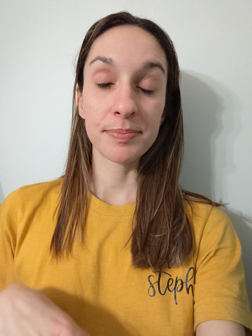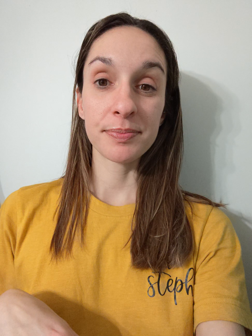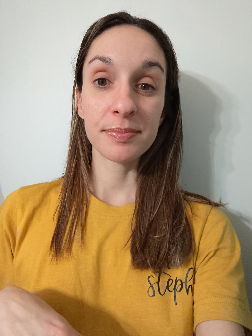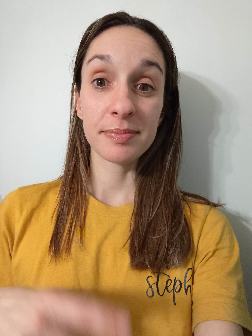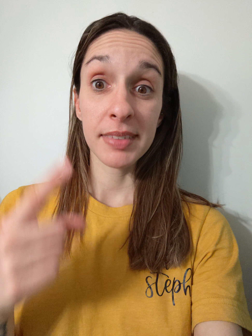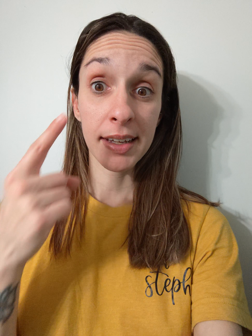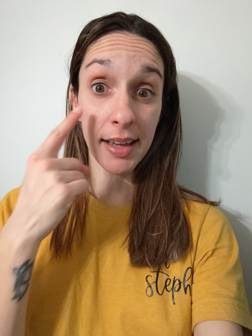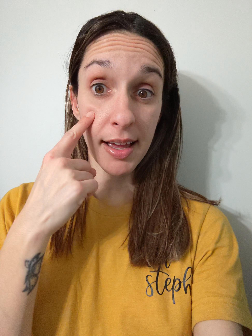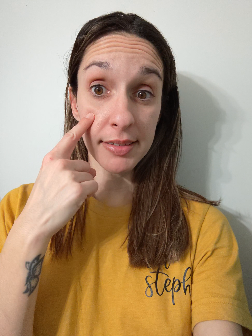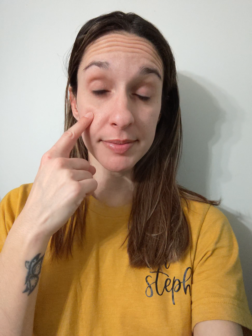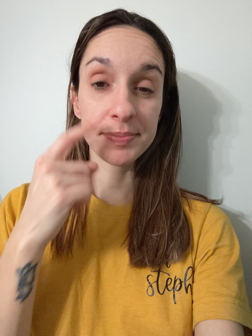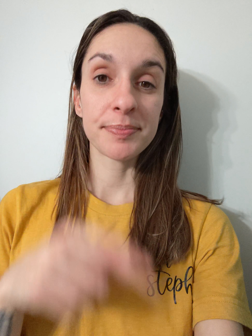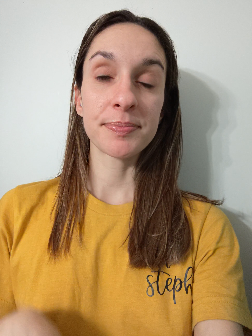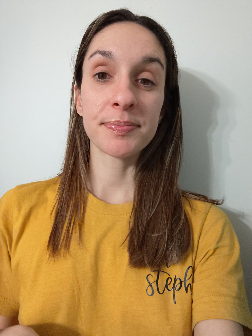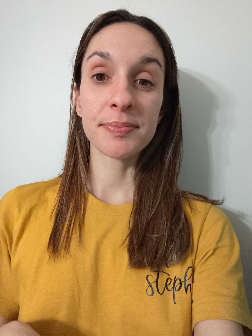eye